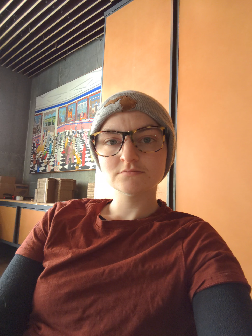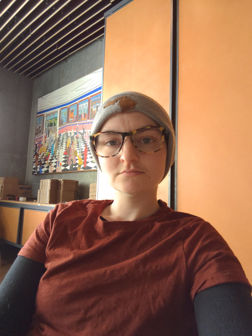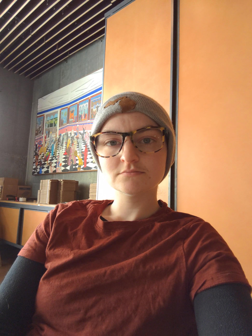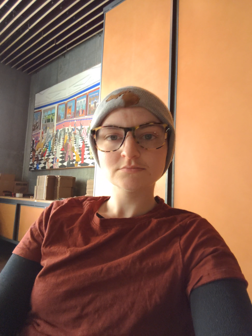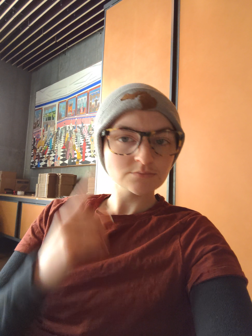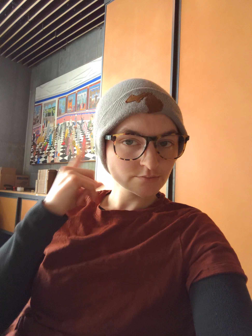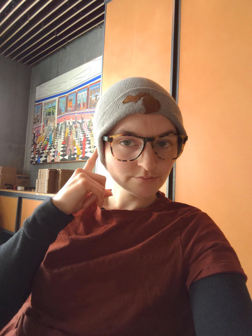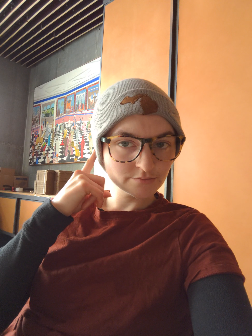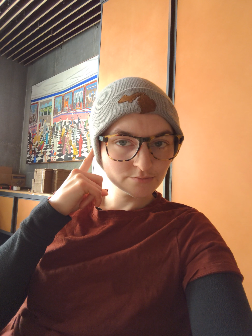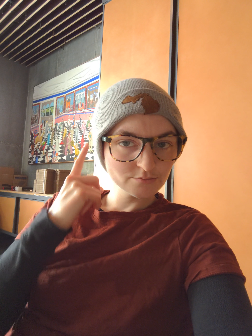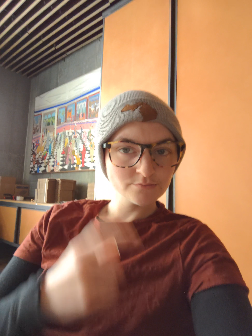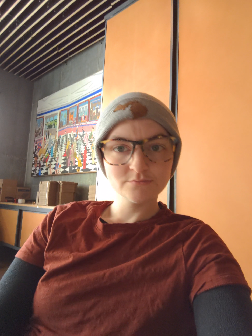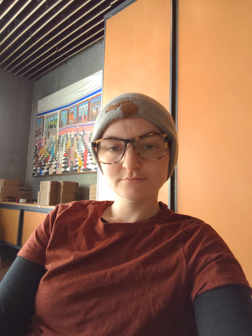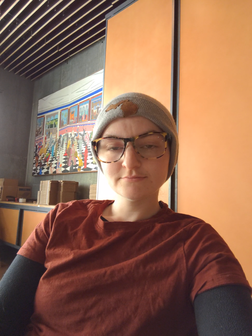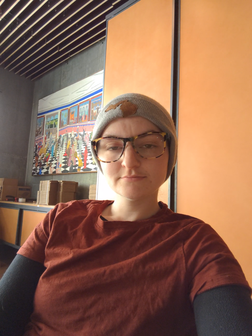ear